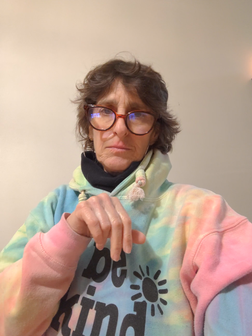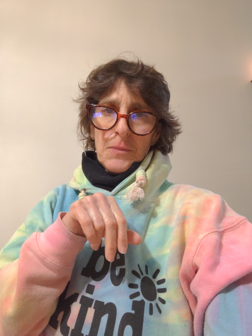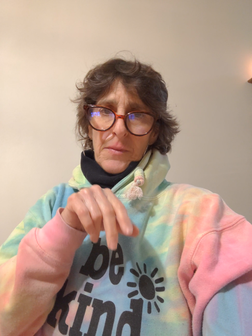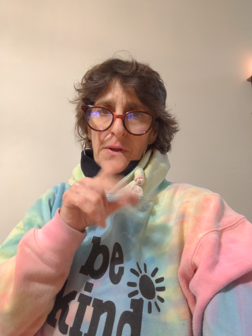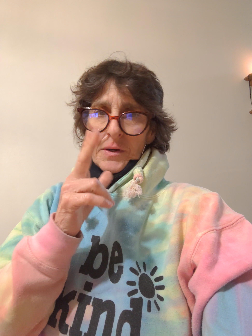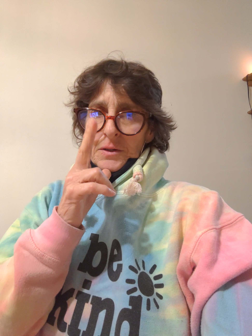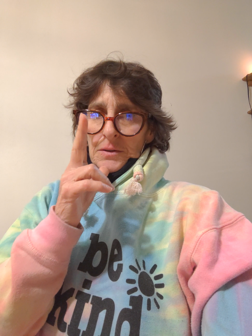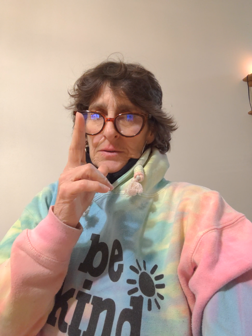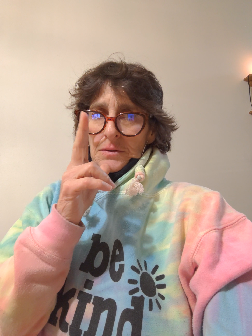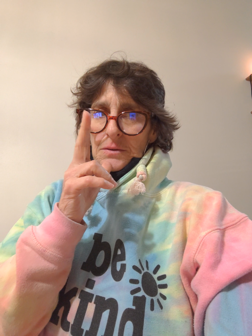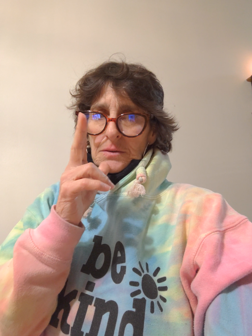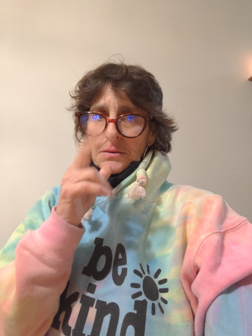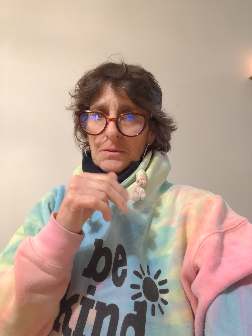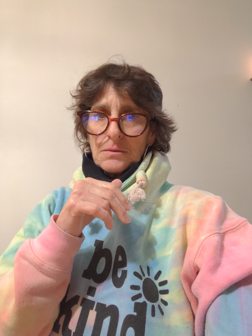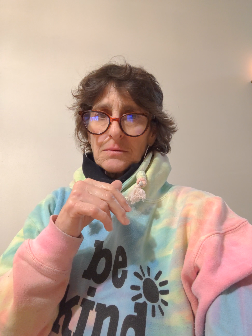hen